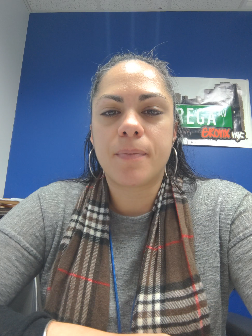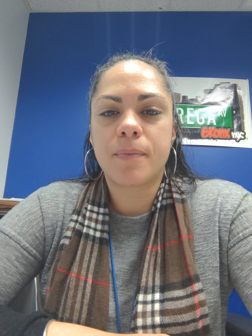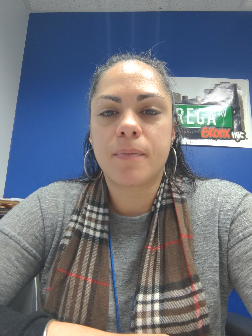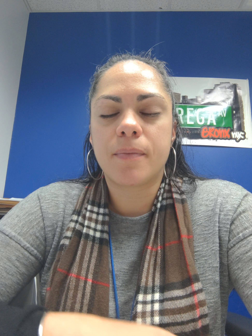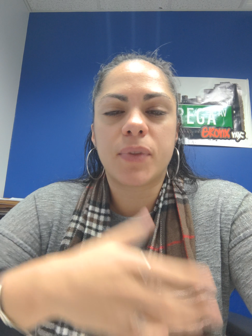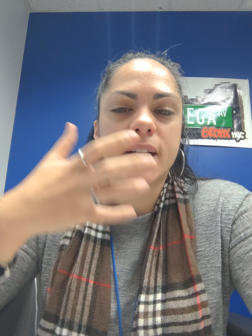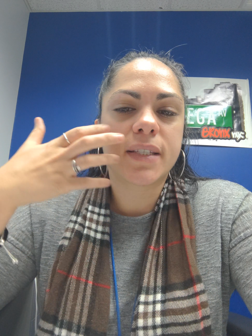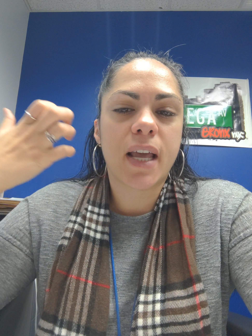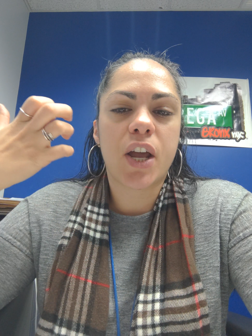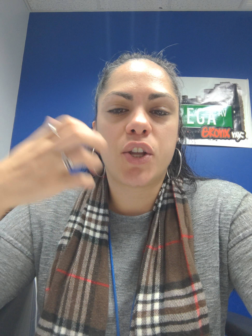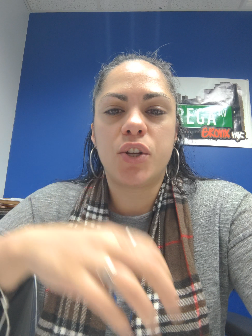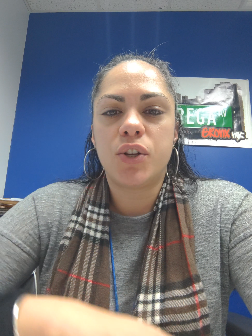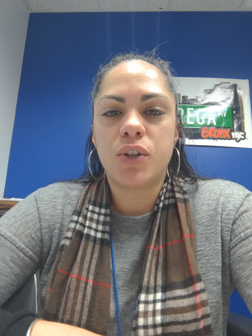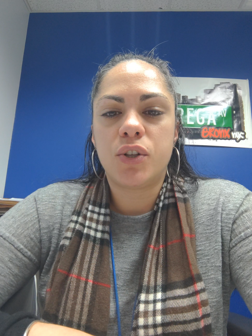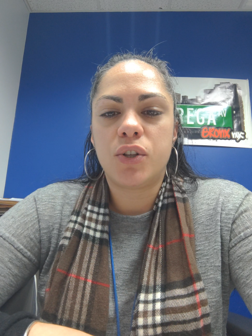tiger